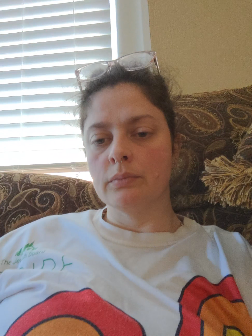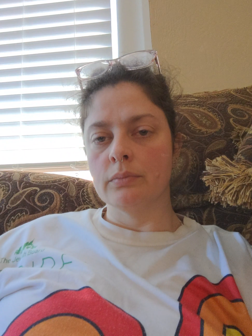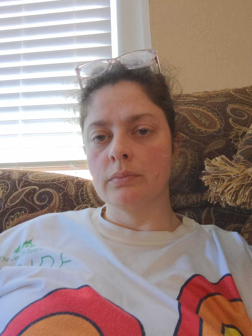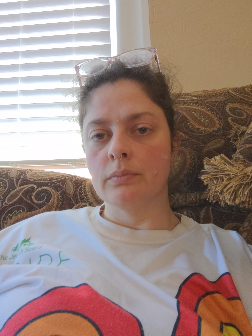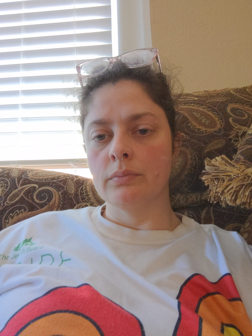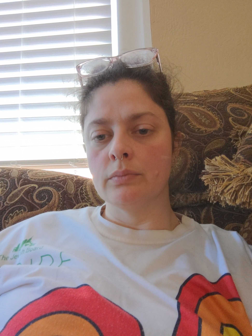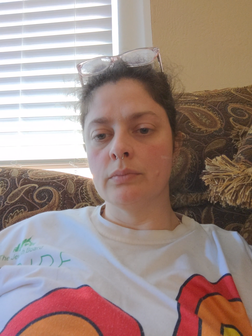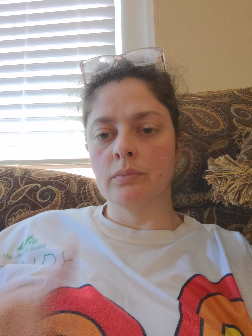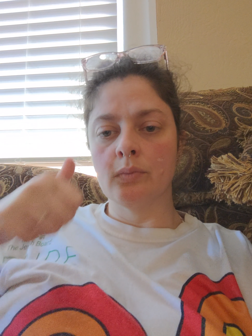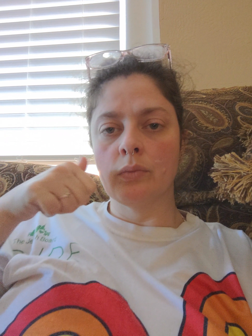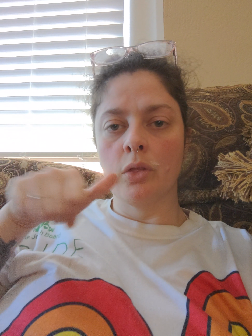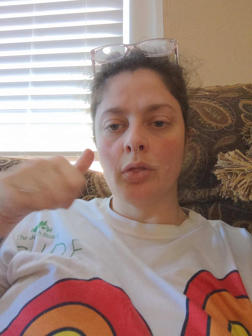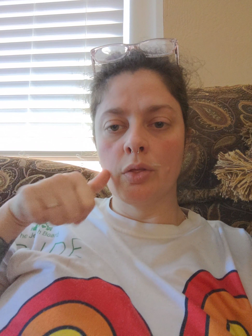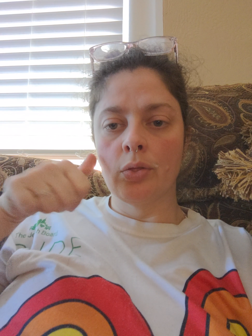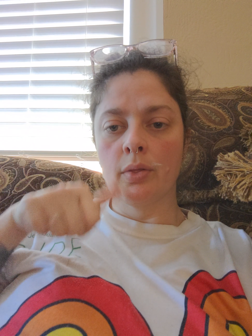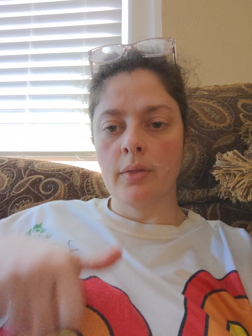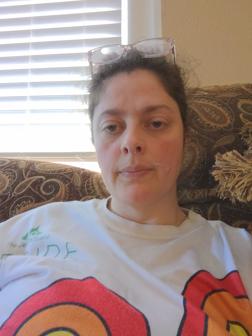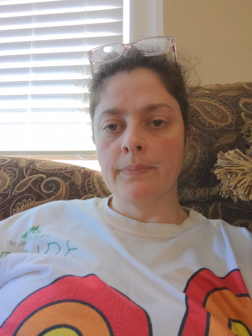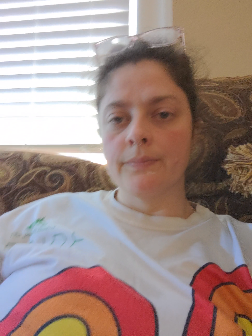girl